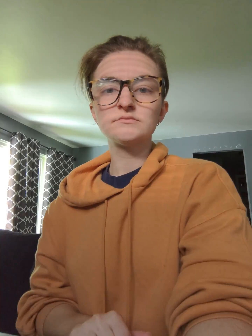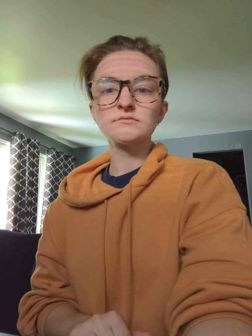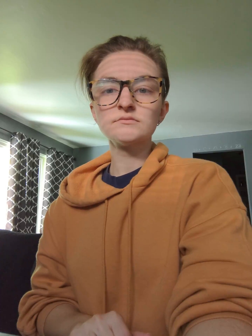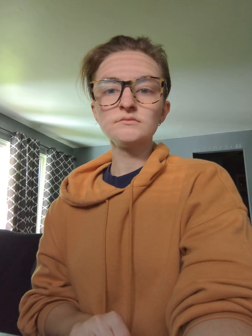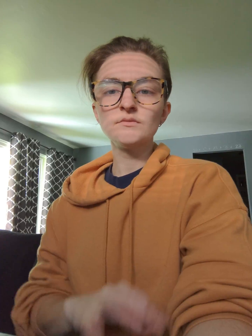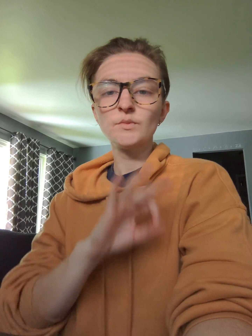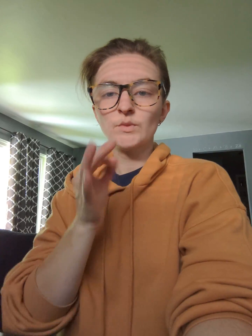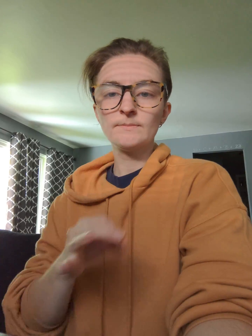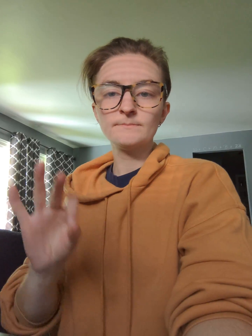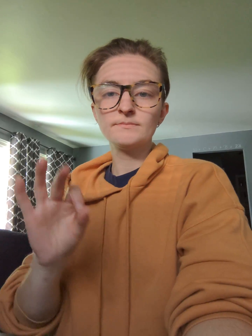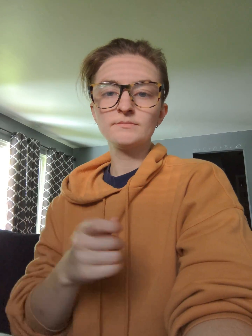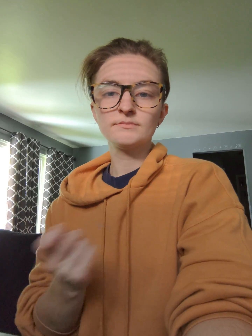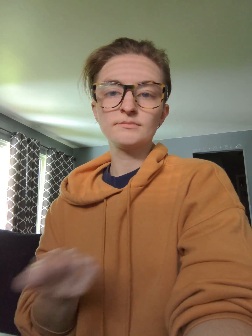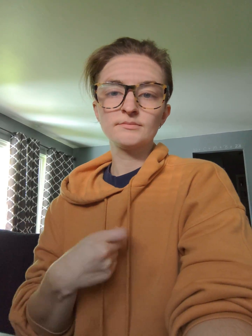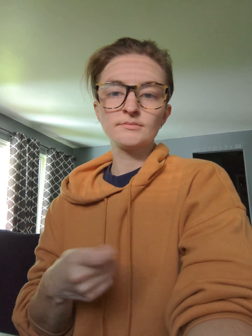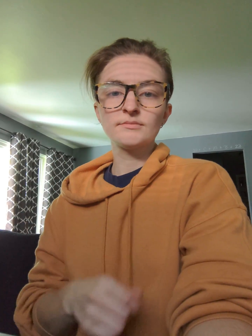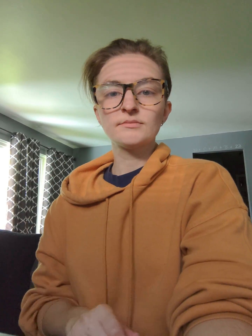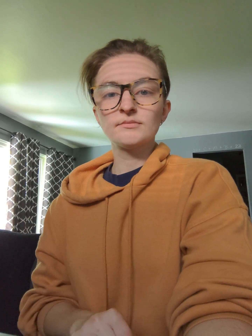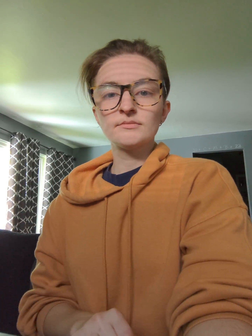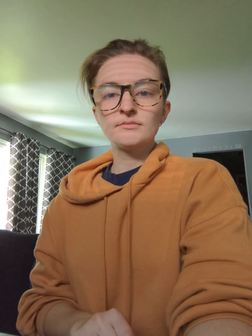hose